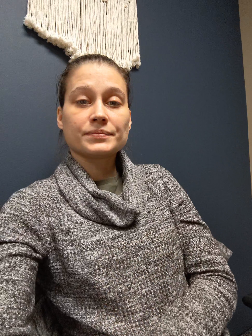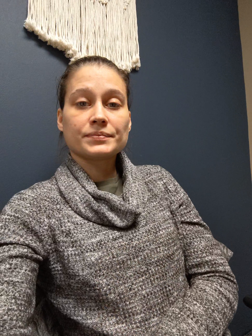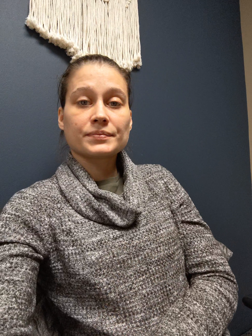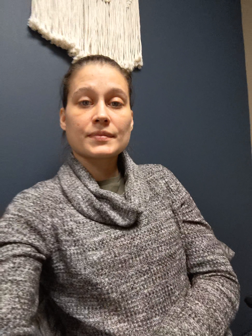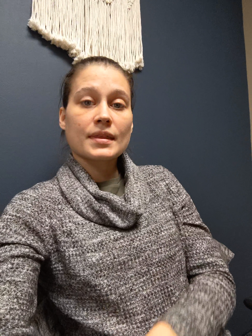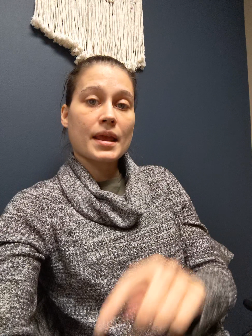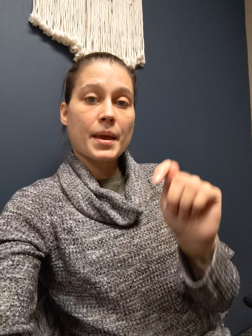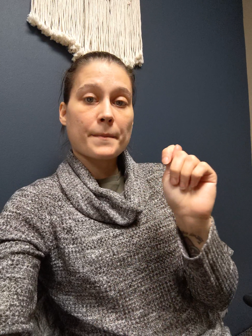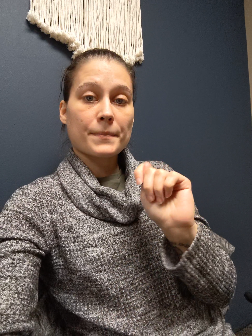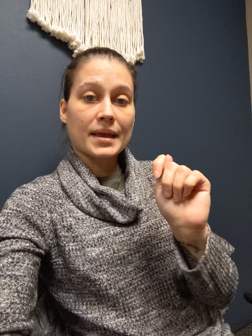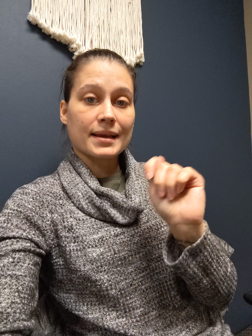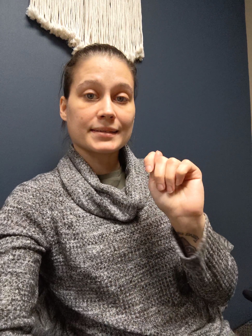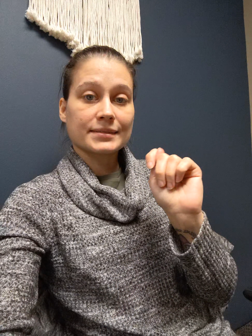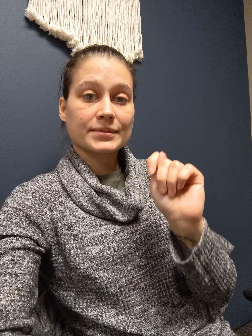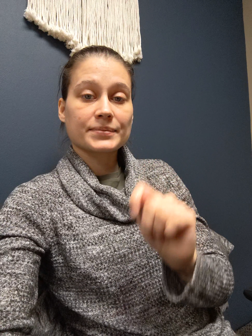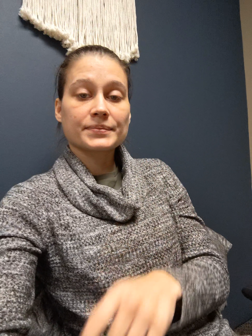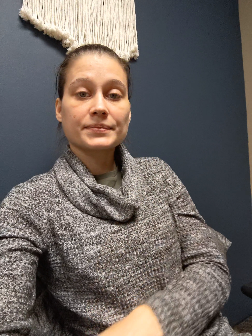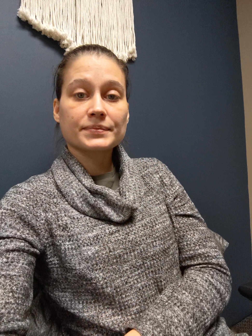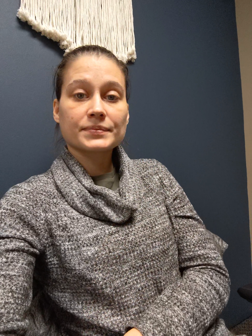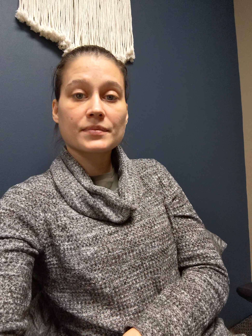potty